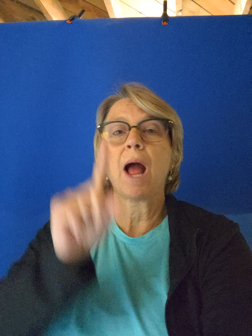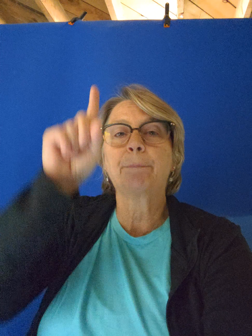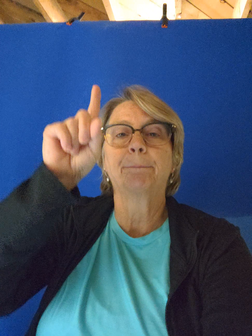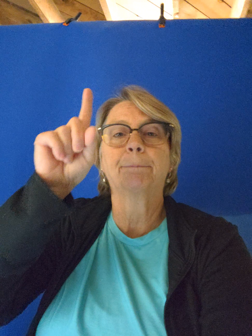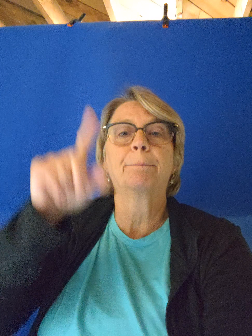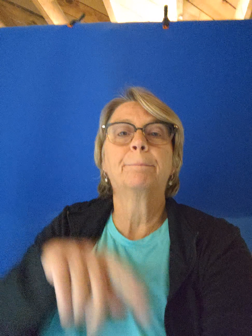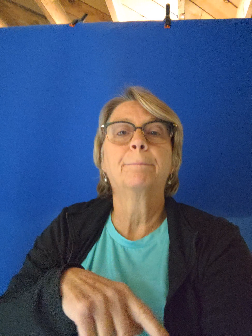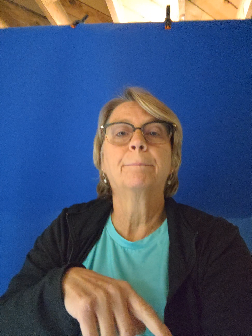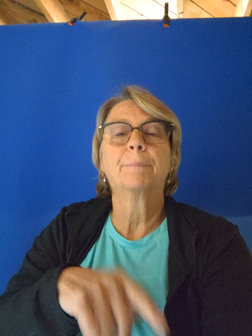up